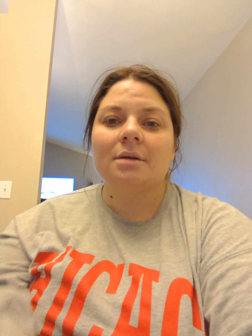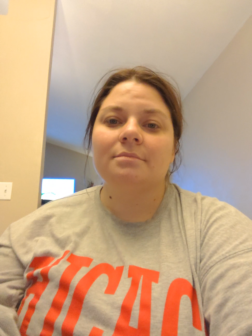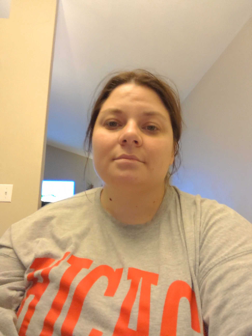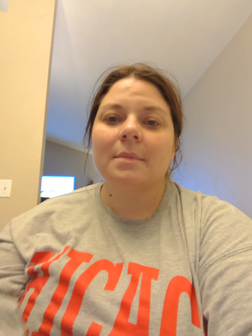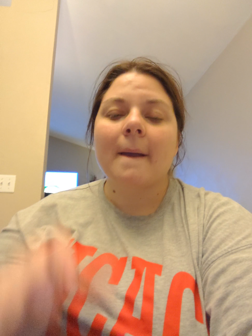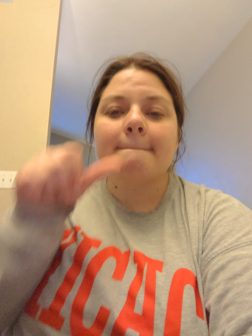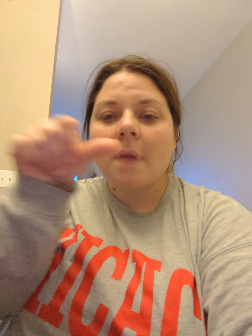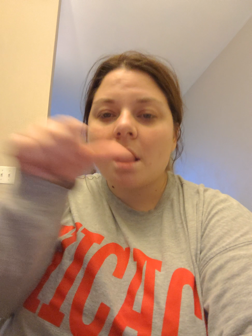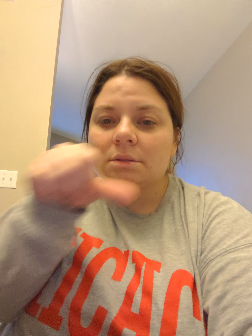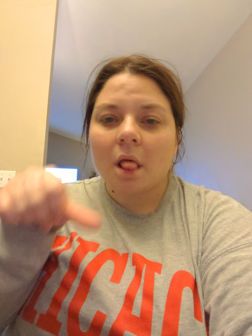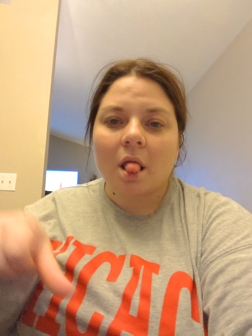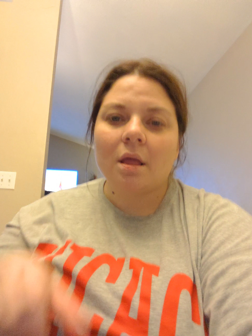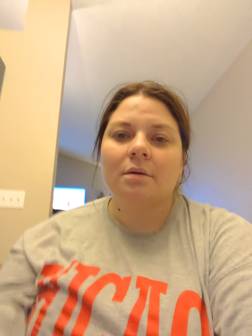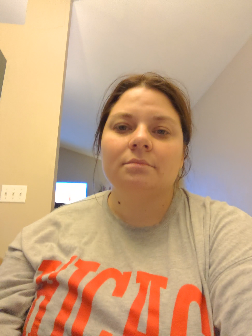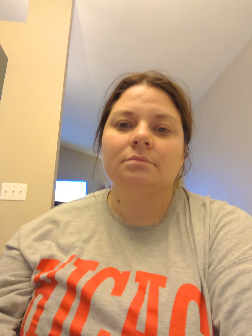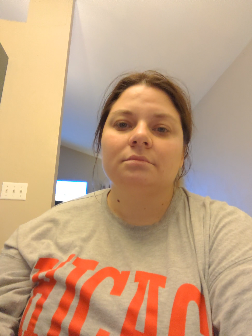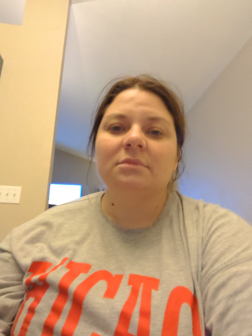puzzle